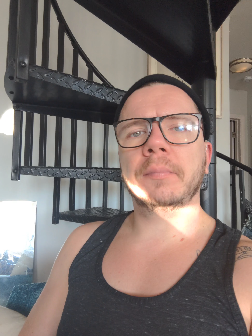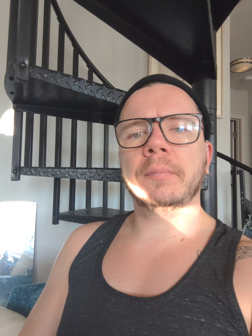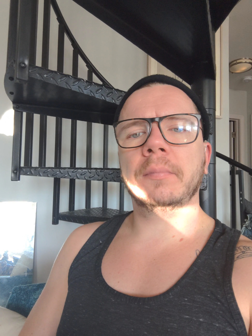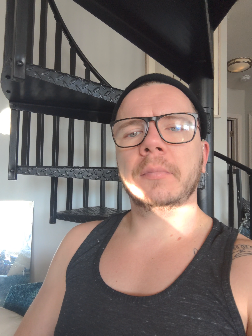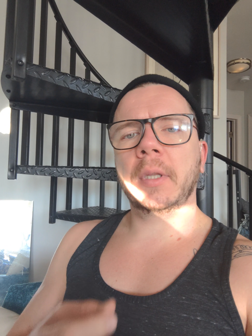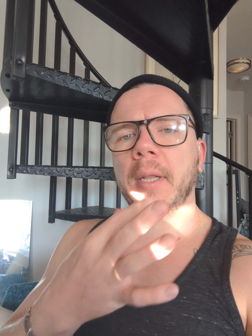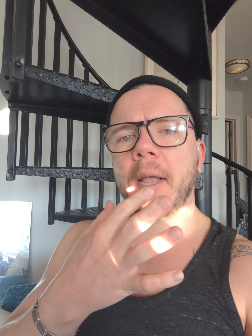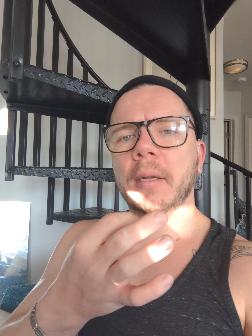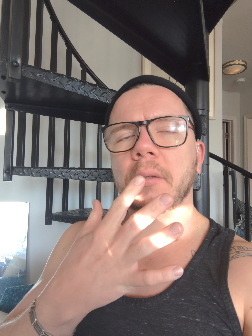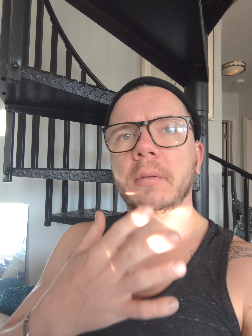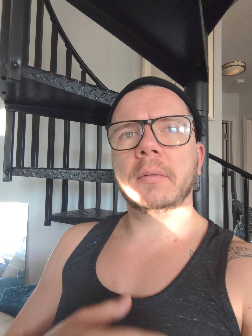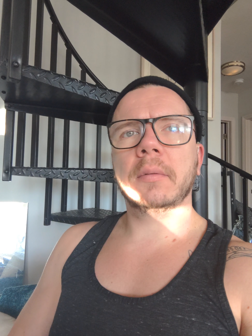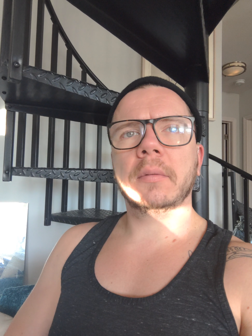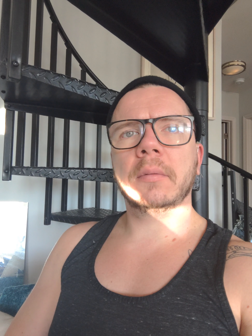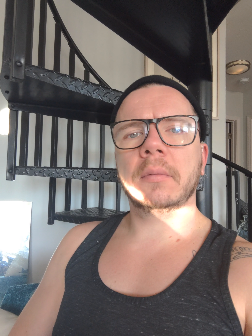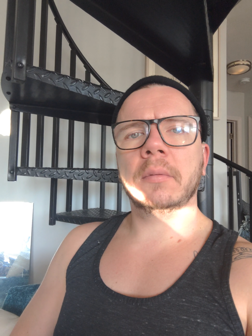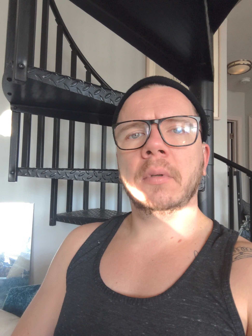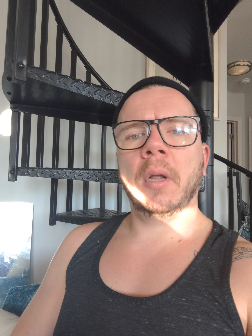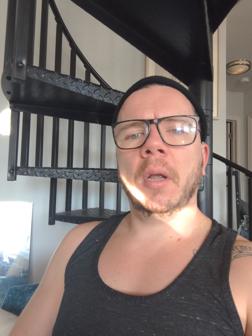snack